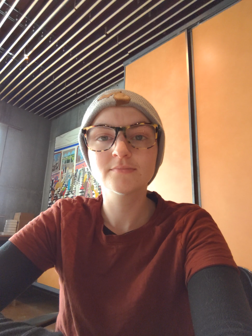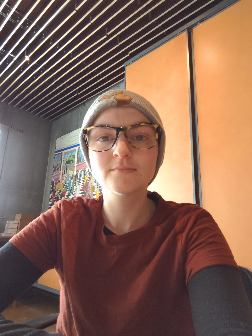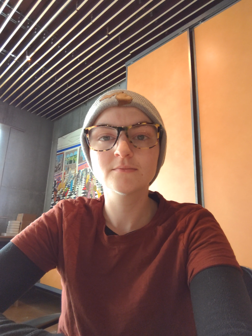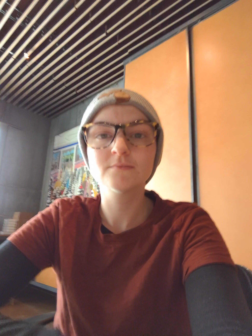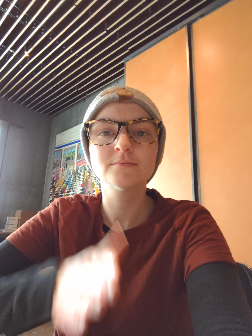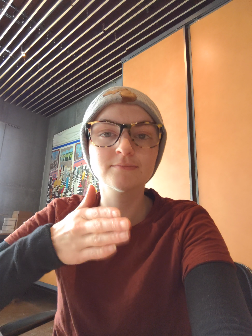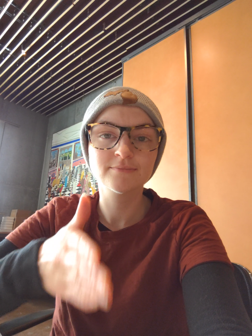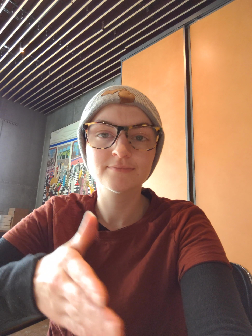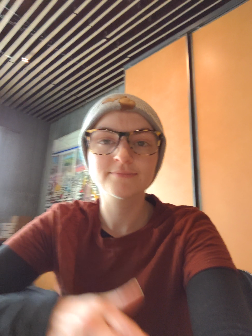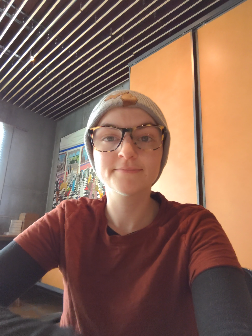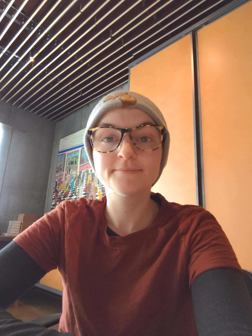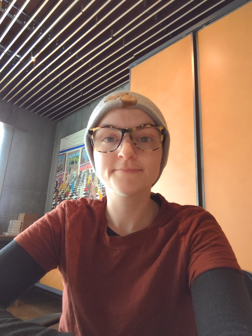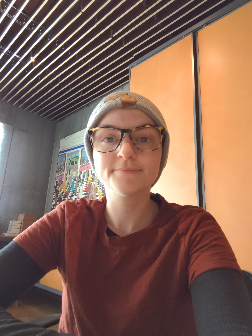fish